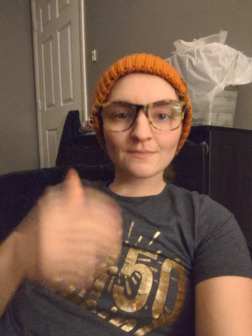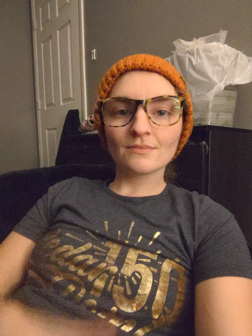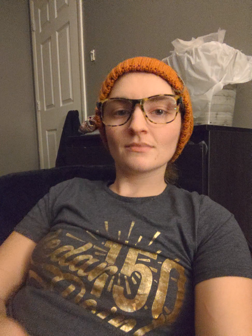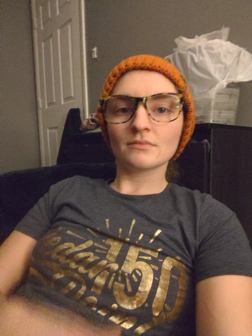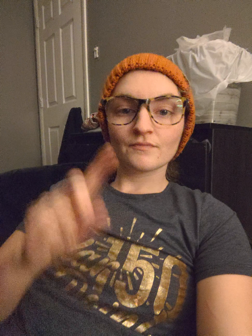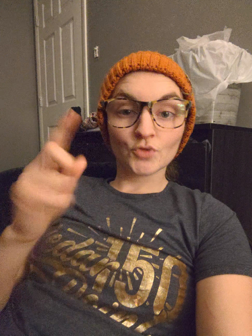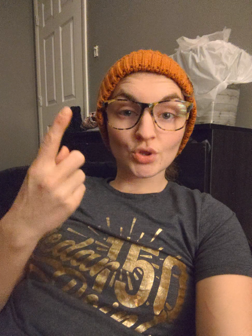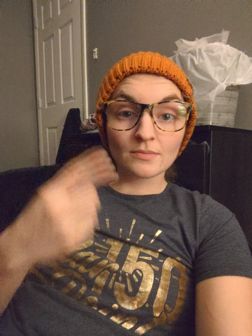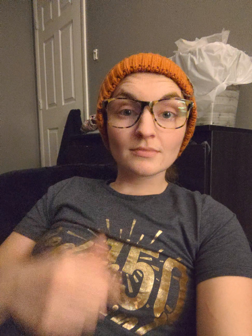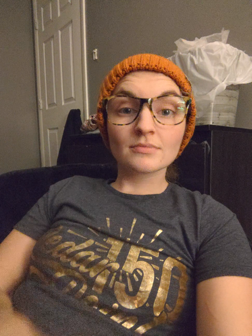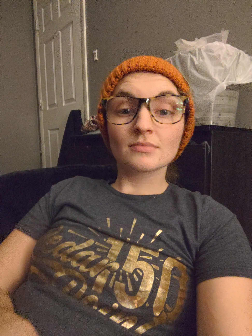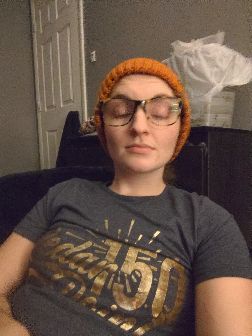first